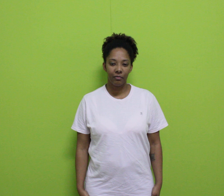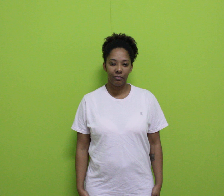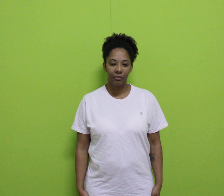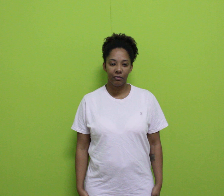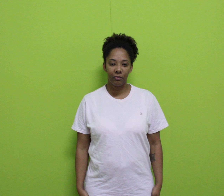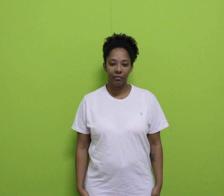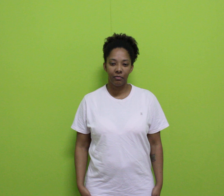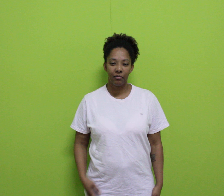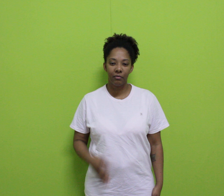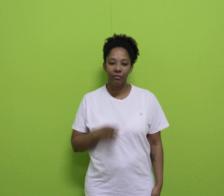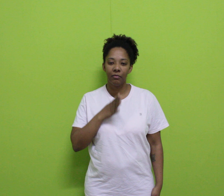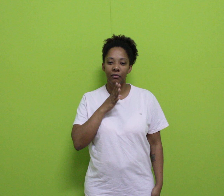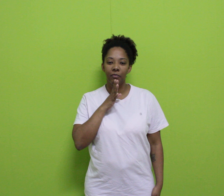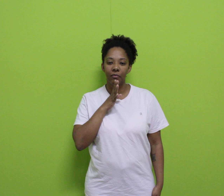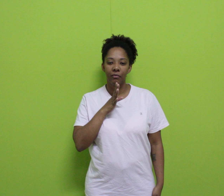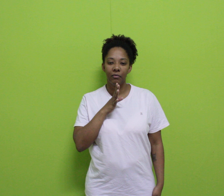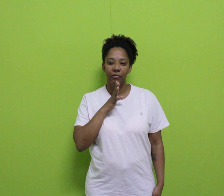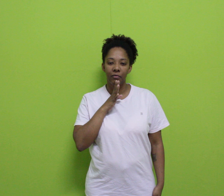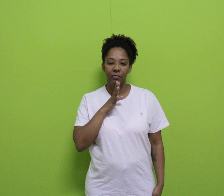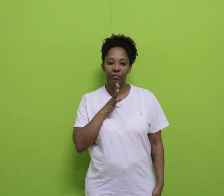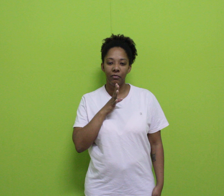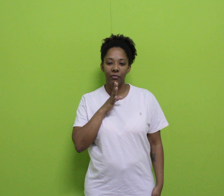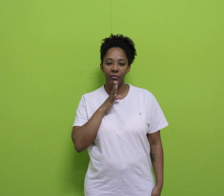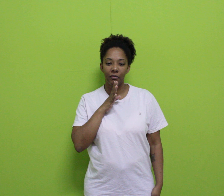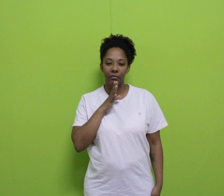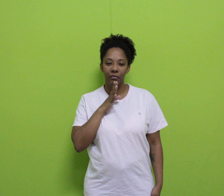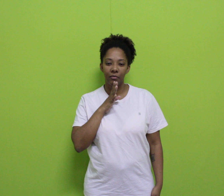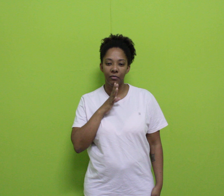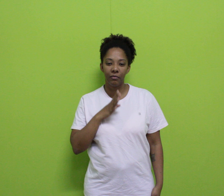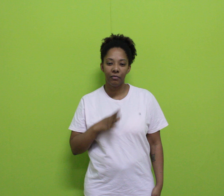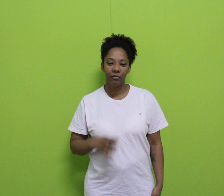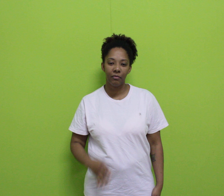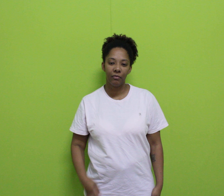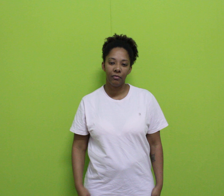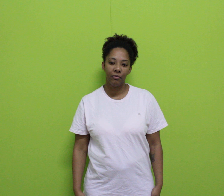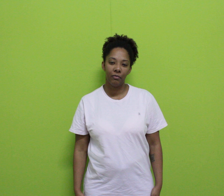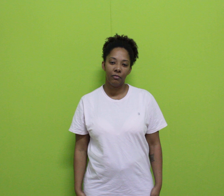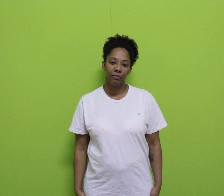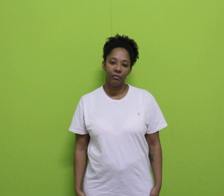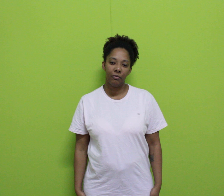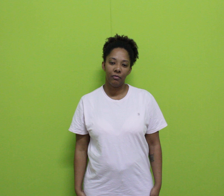conhecer